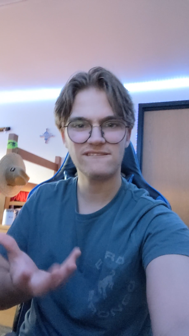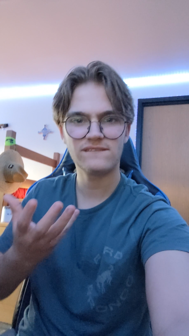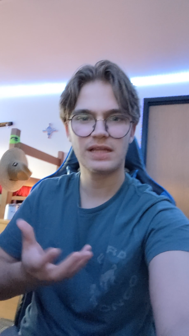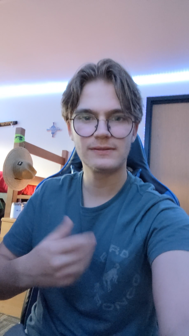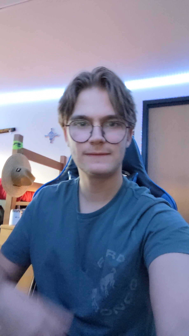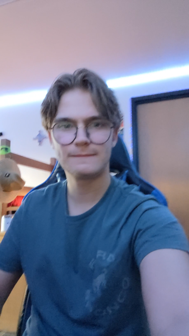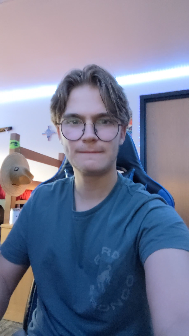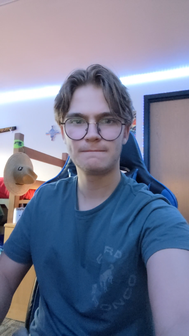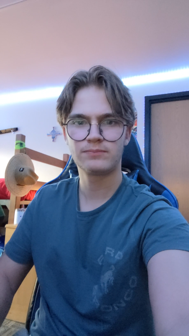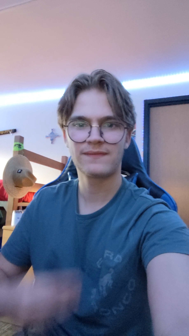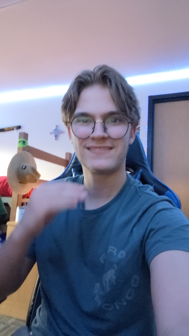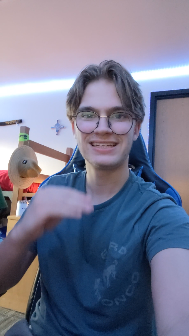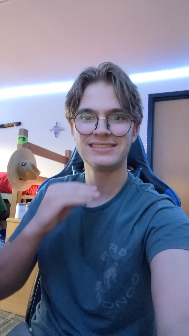fix